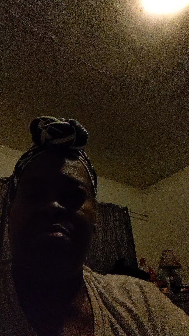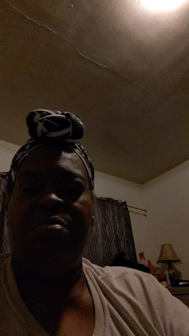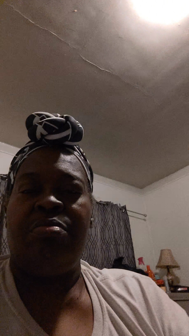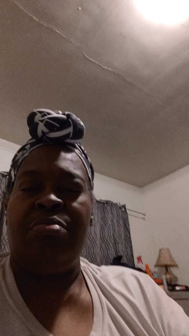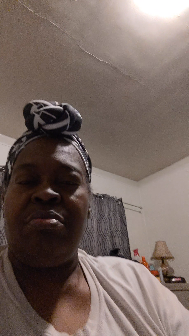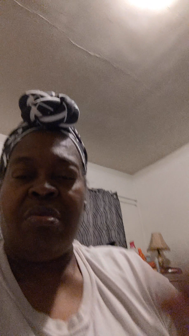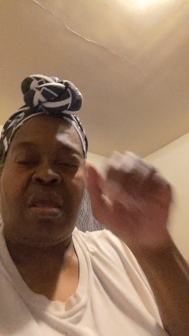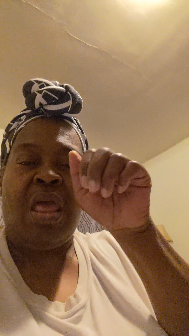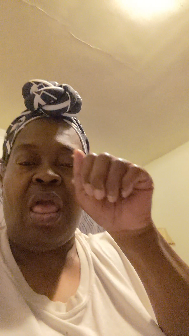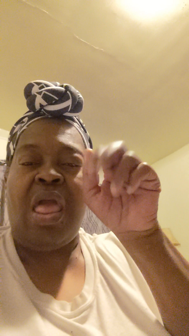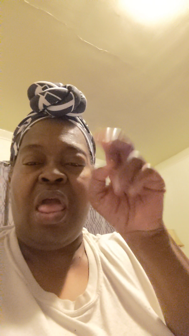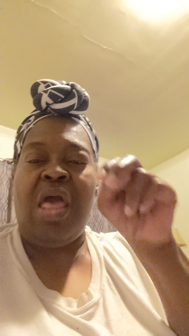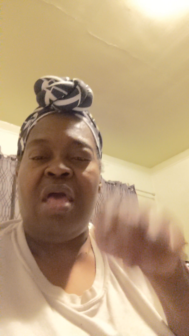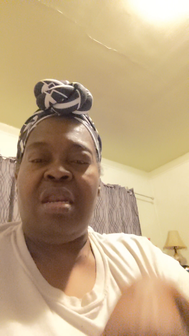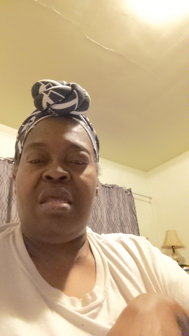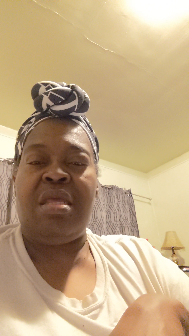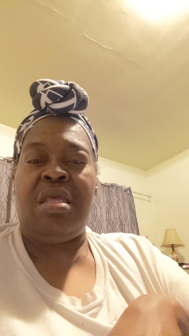an